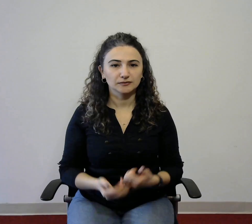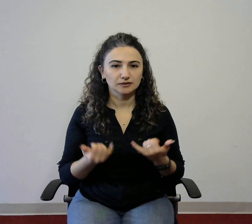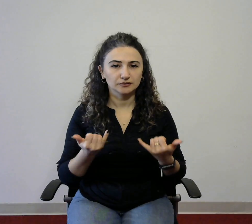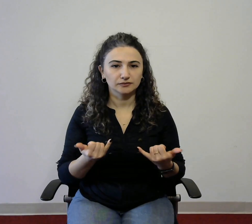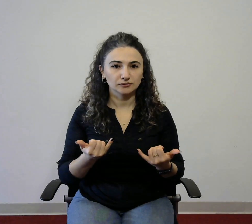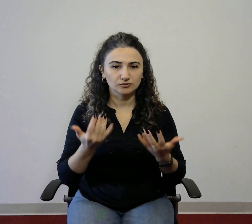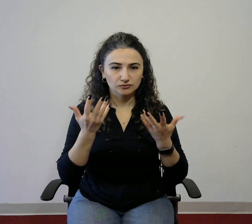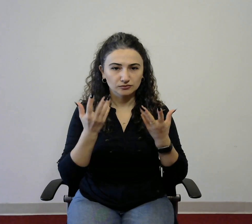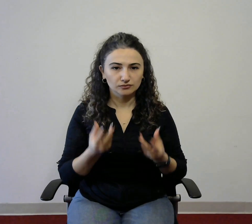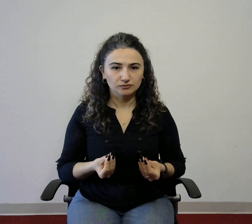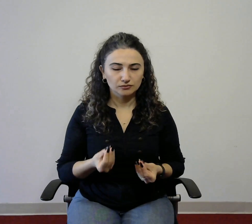bu gün